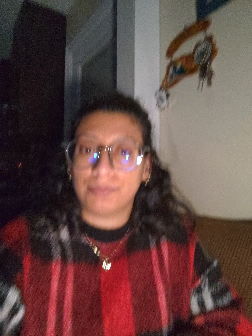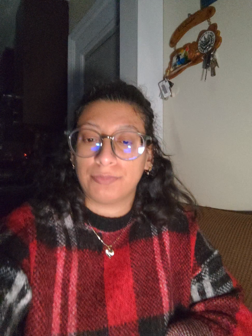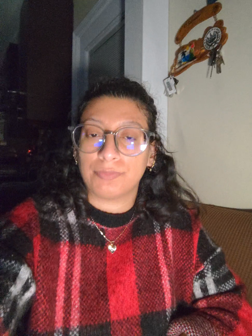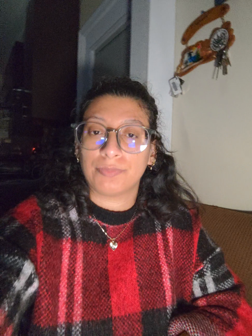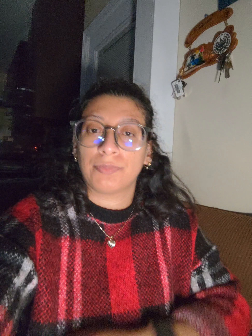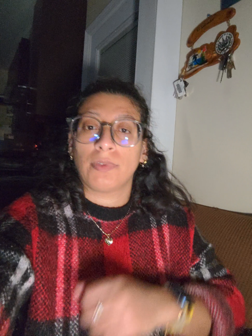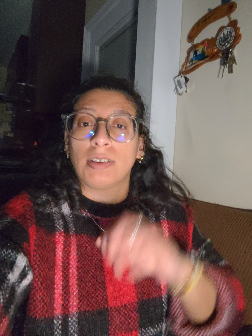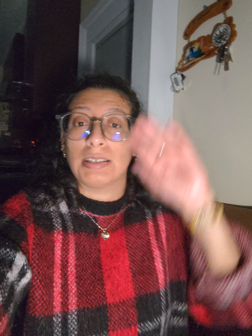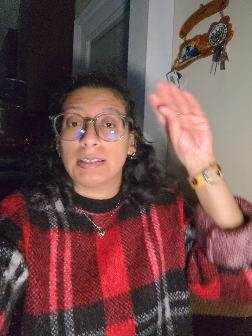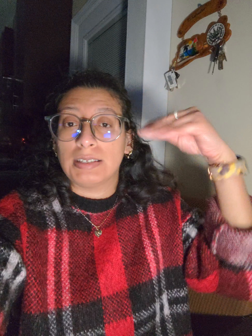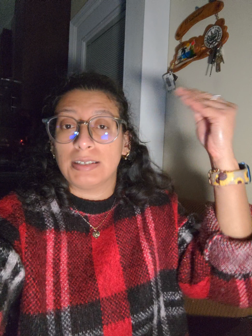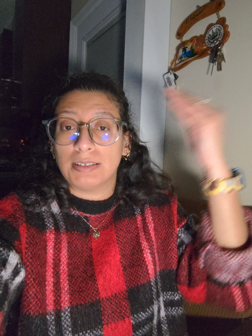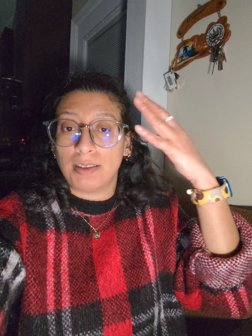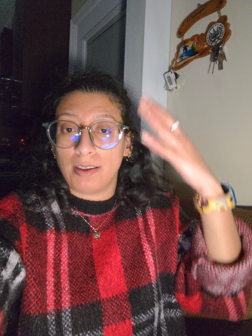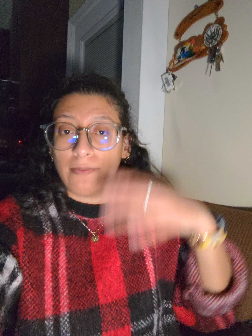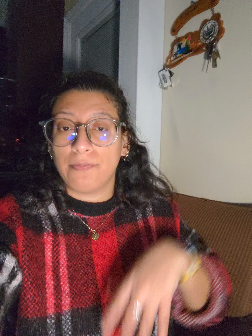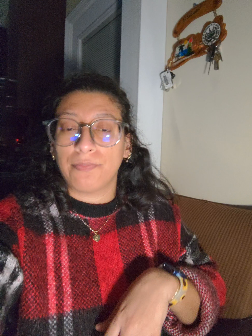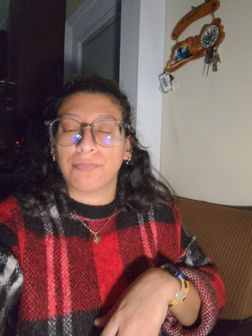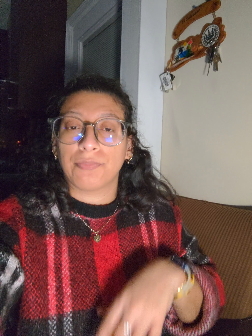sun